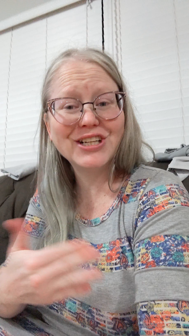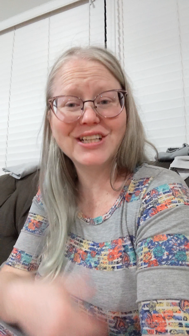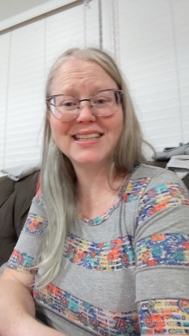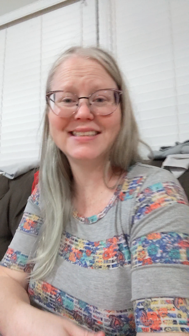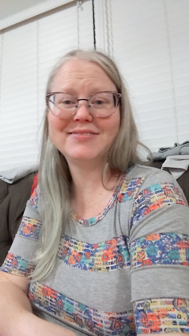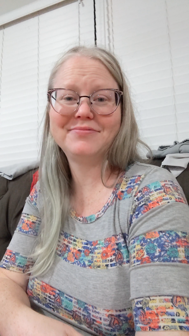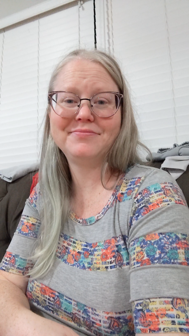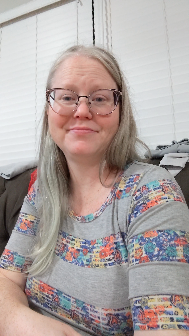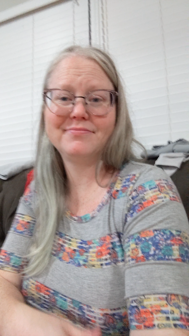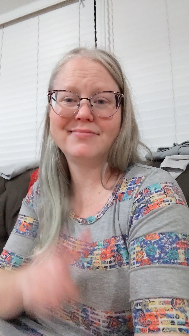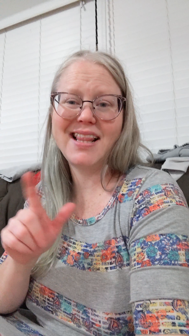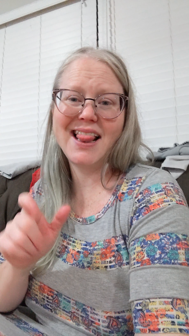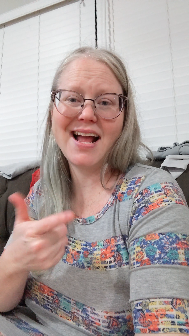leg